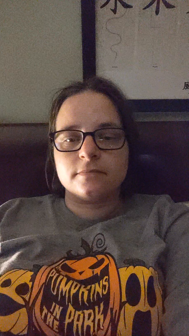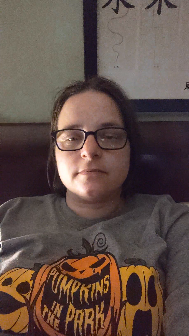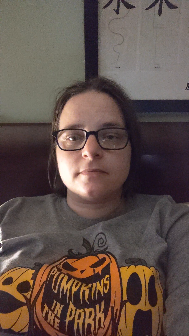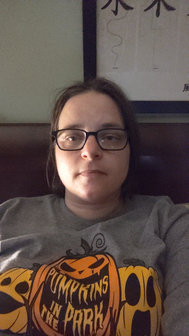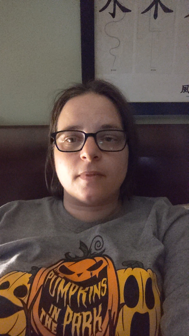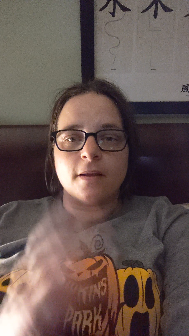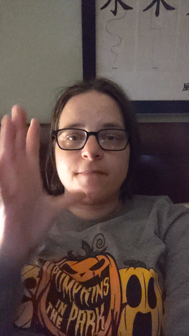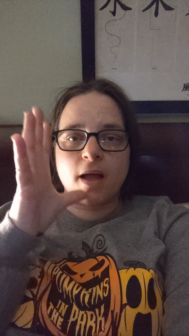mommy